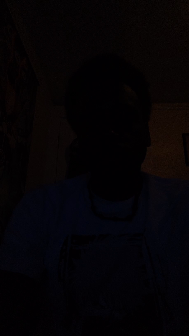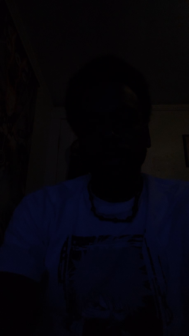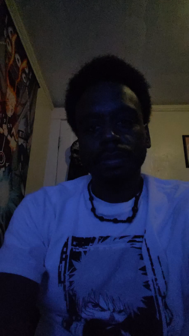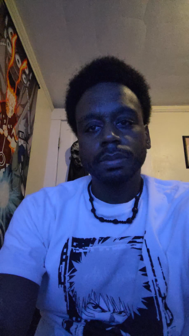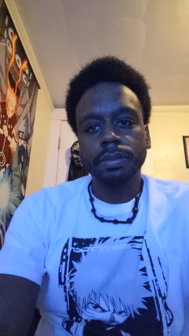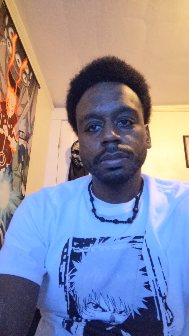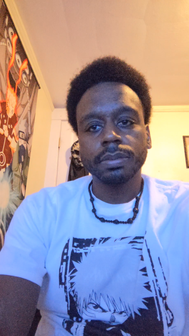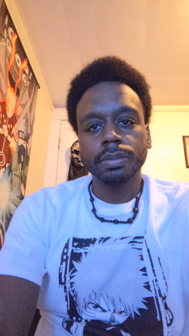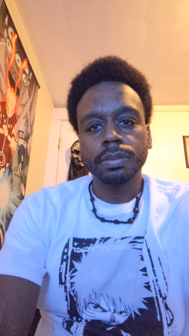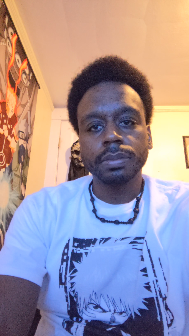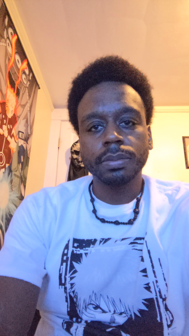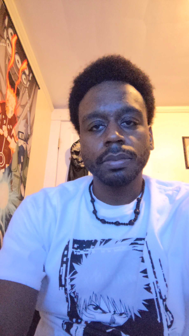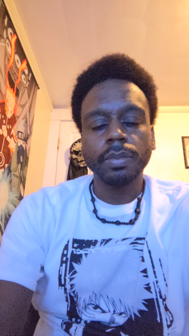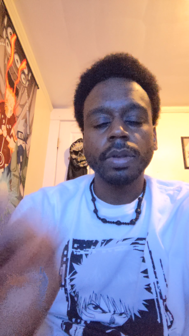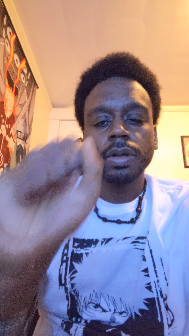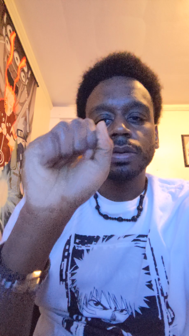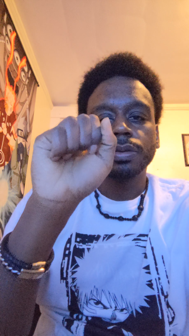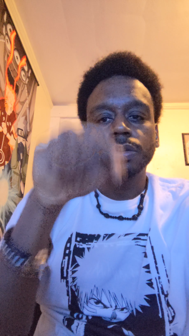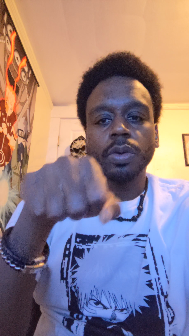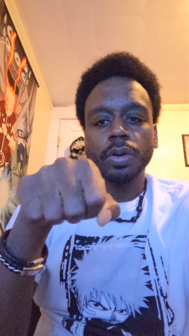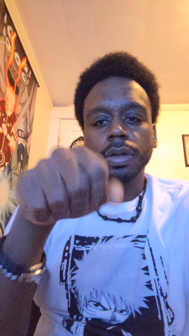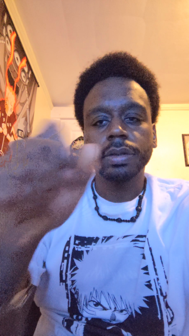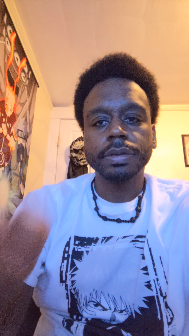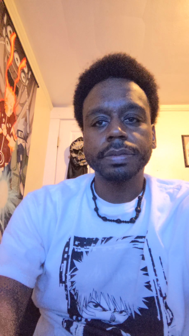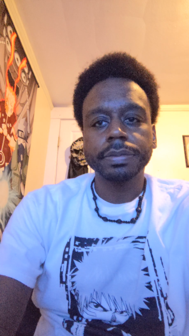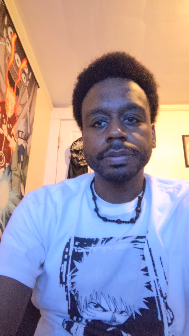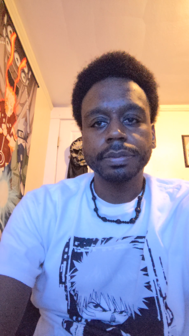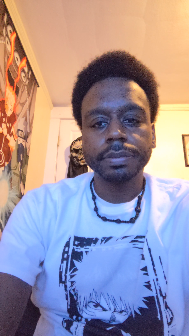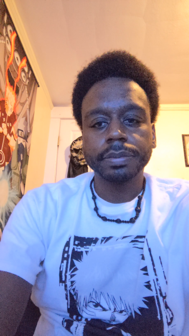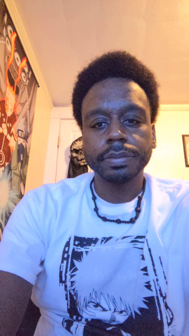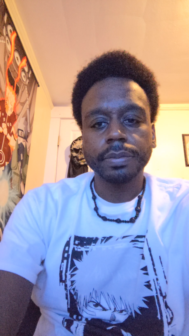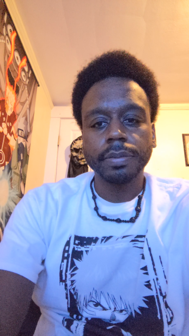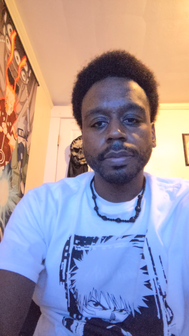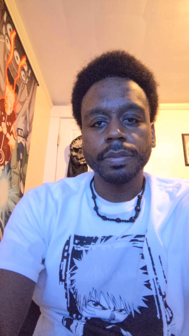could